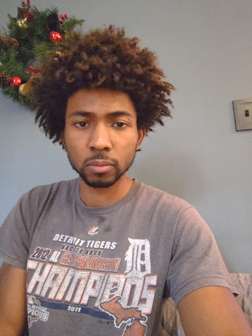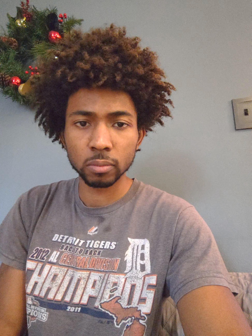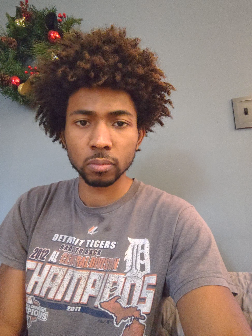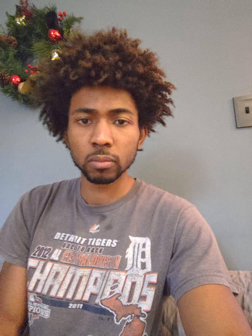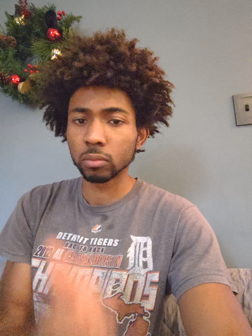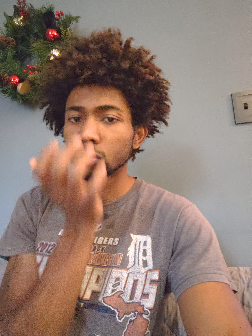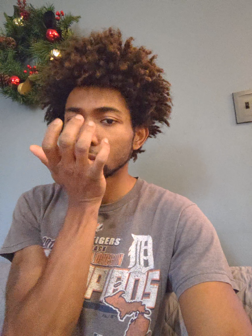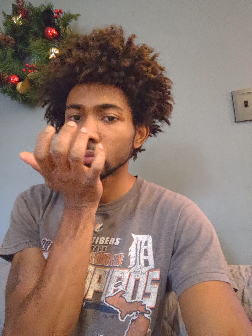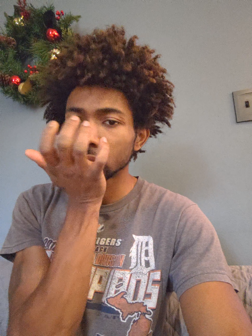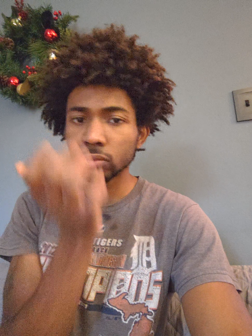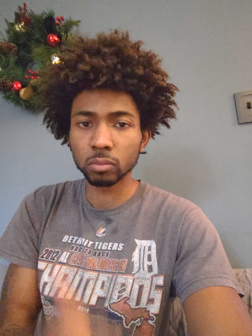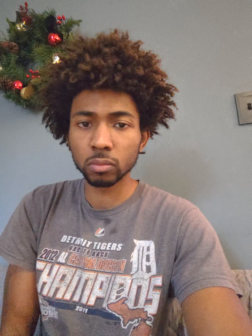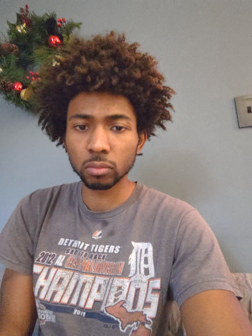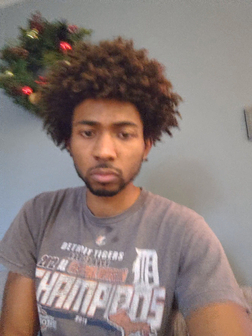grass